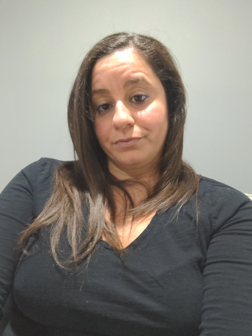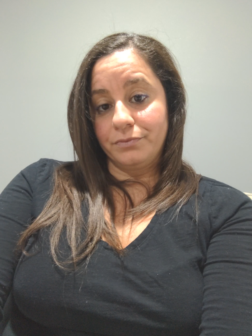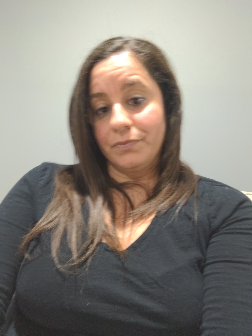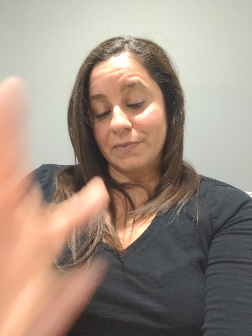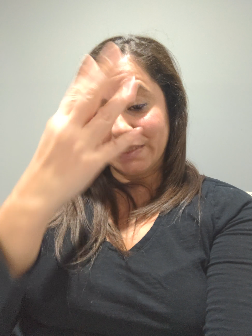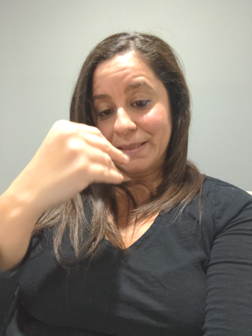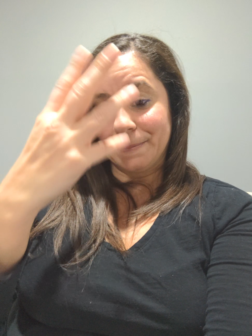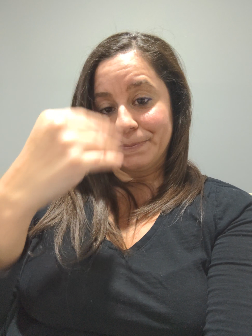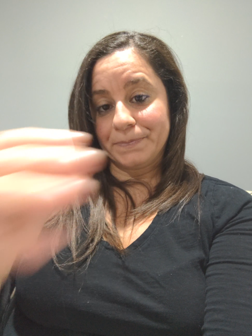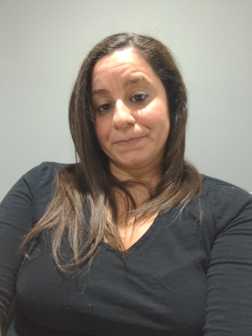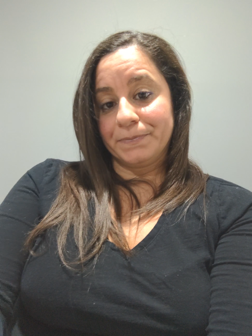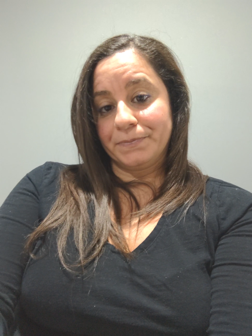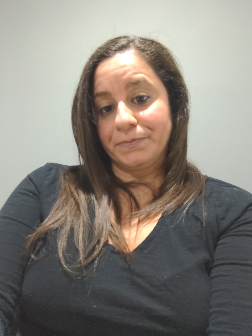sleepy